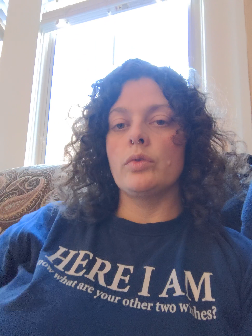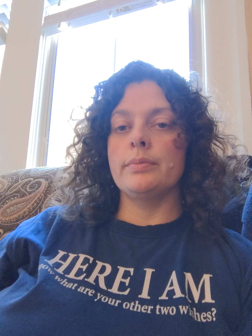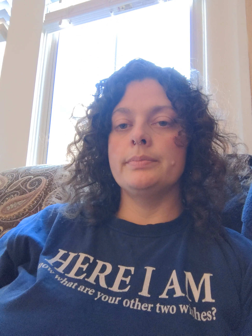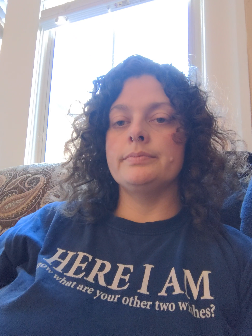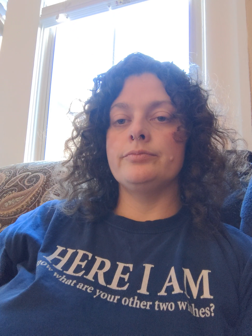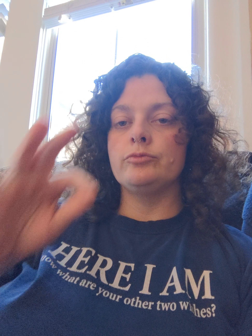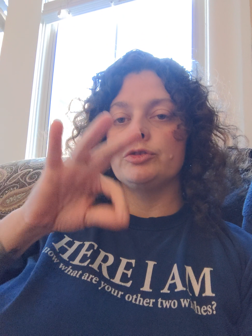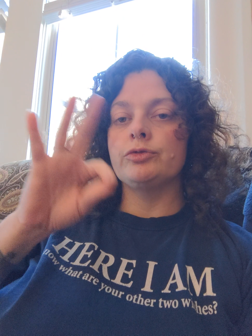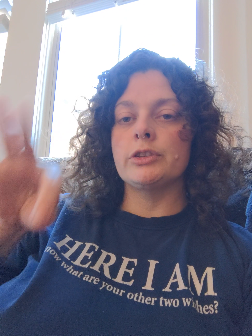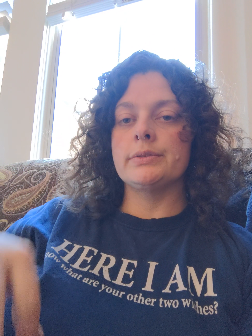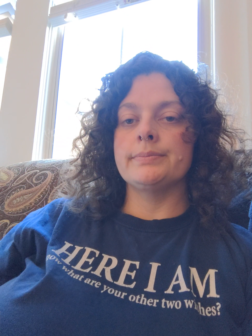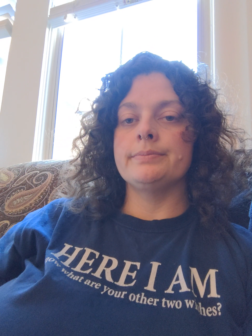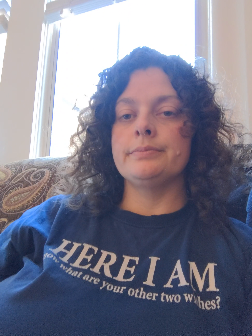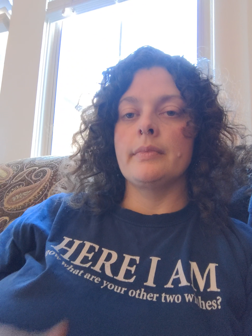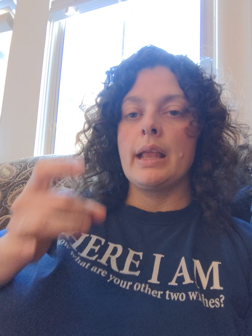french fries